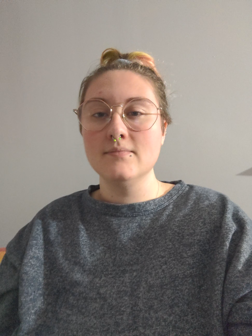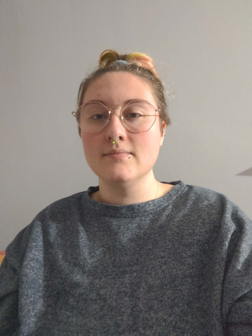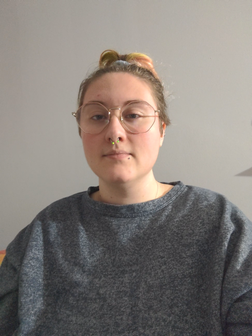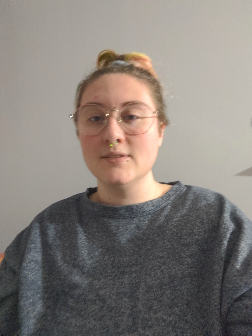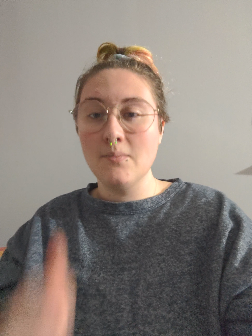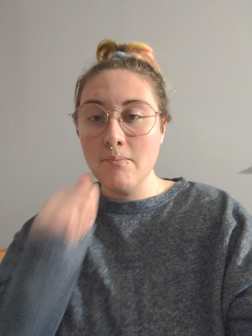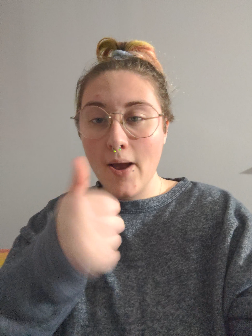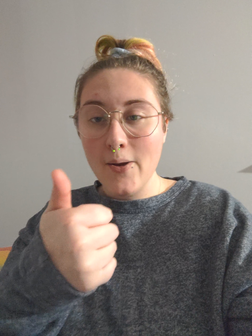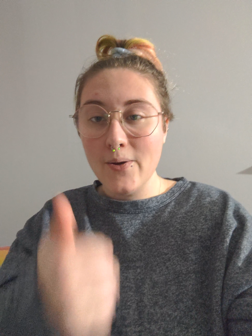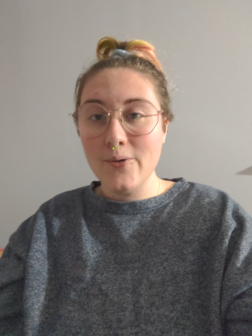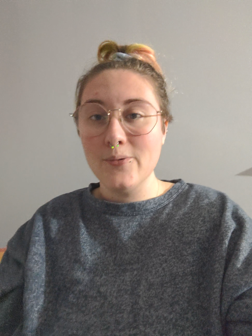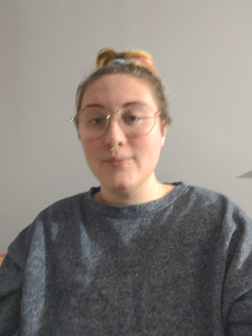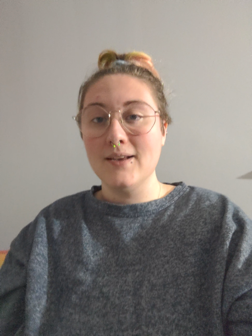tomorrow